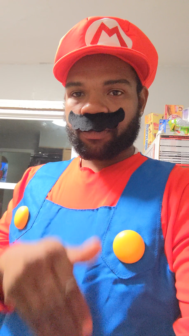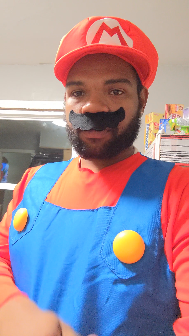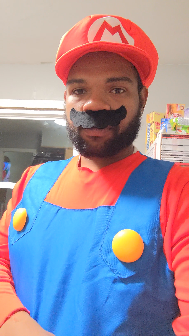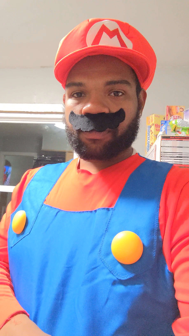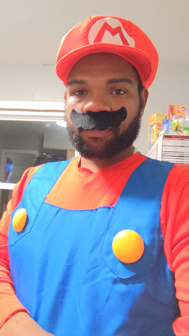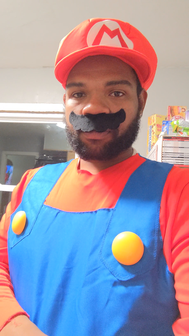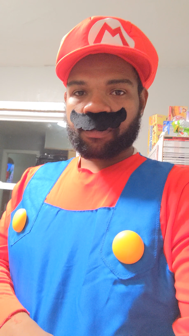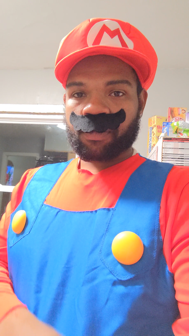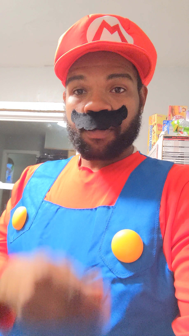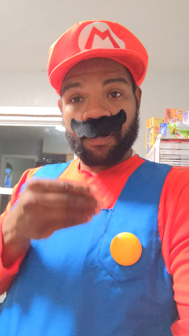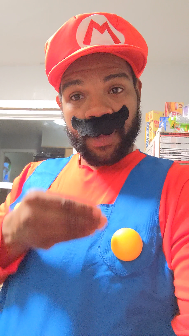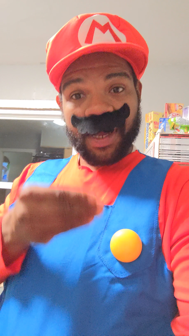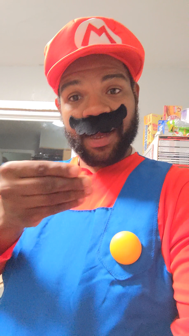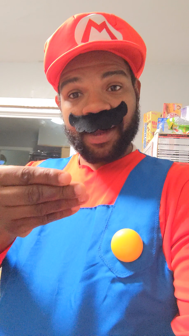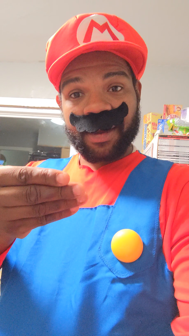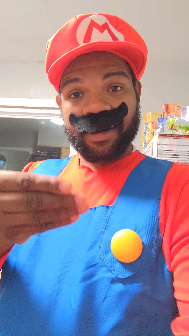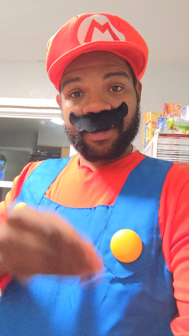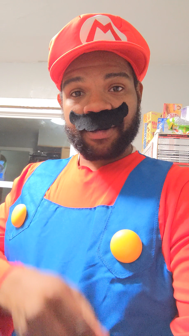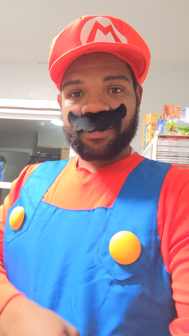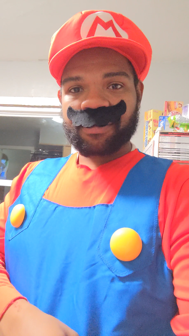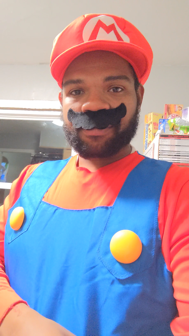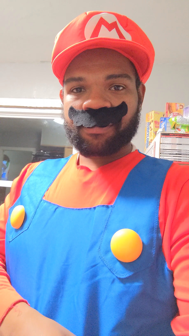buy